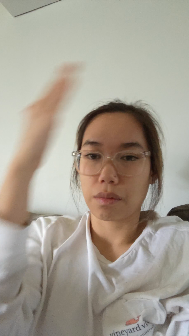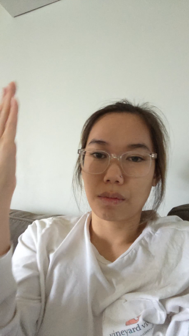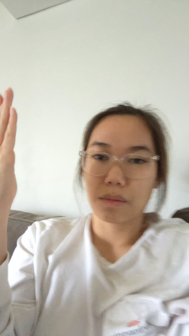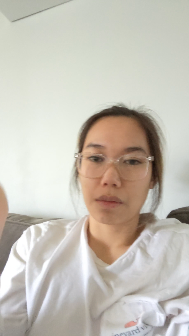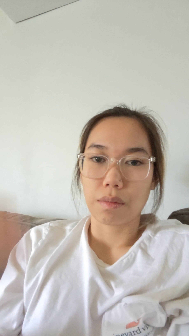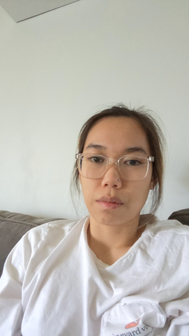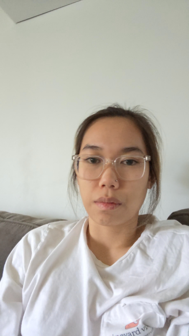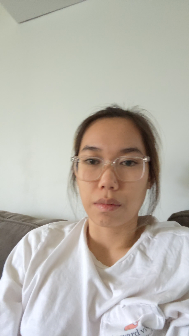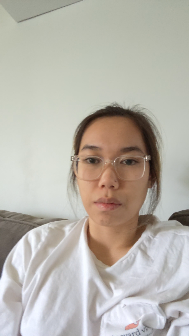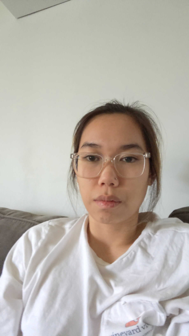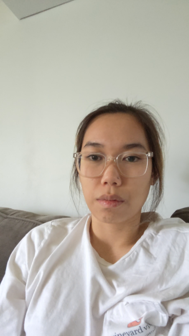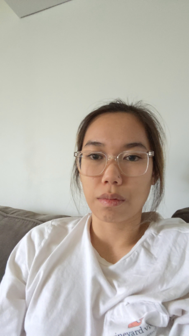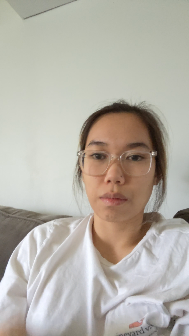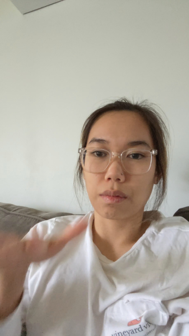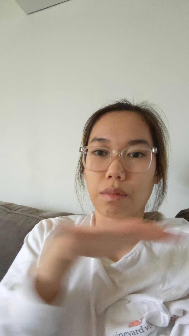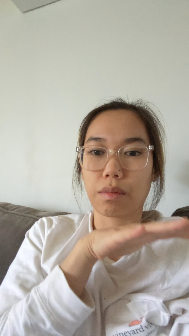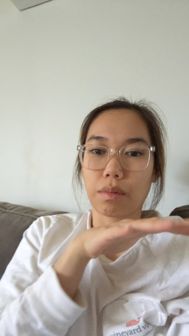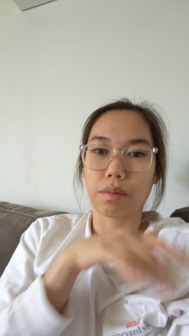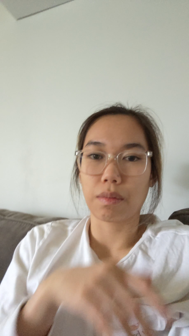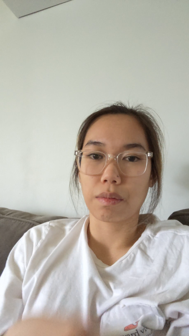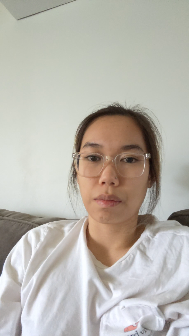full